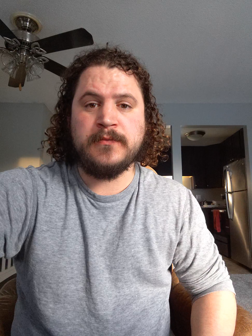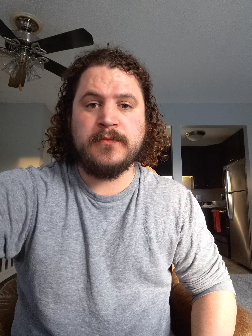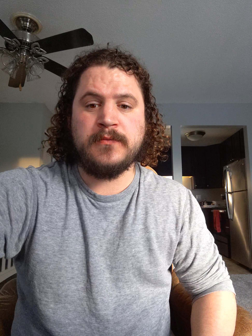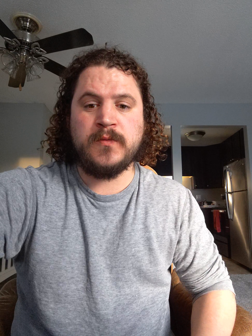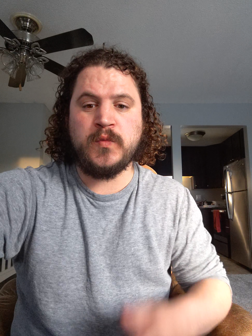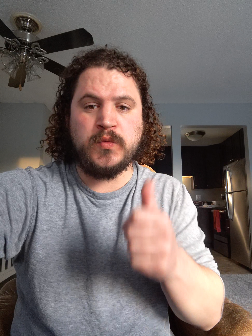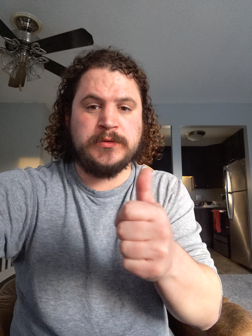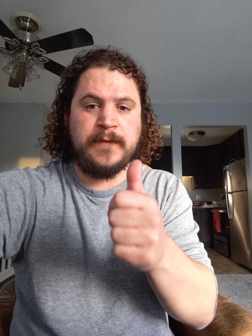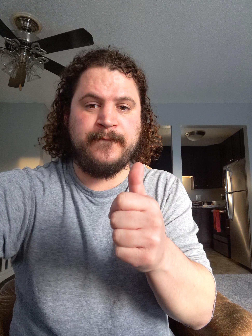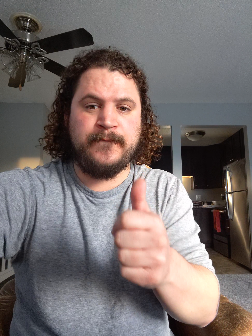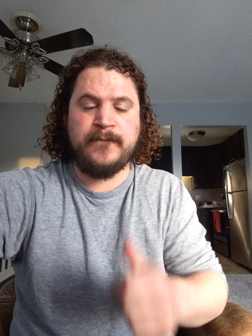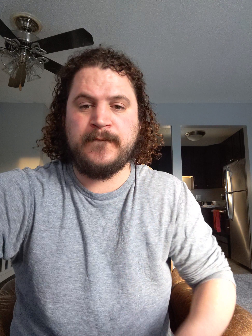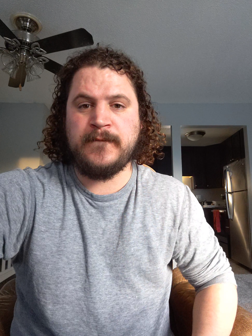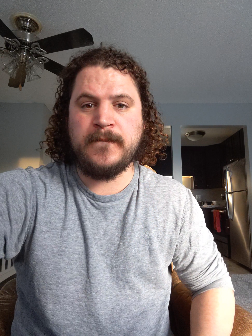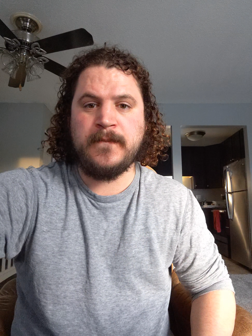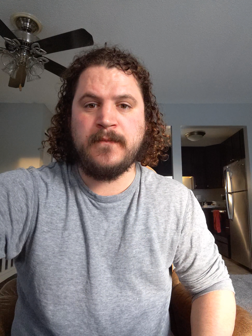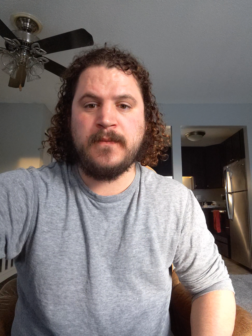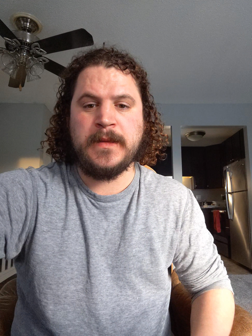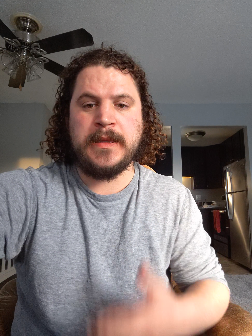yourself